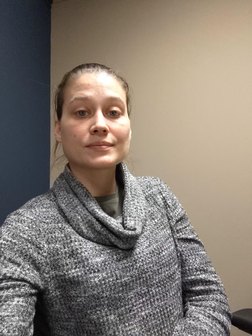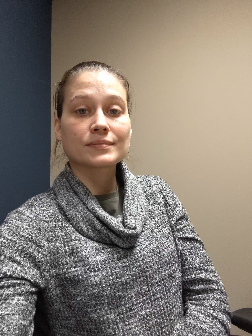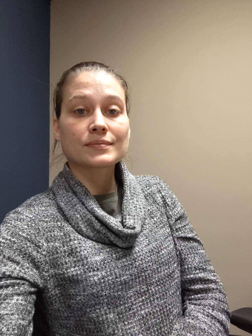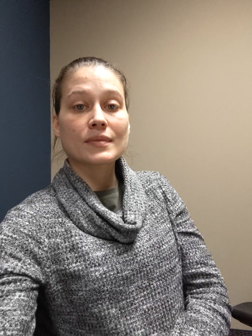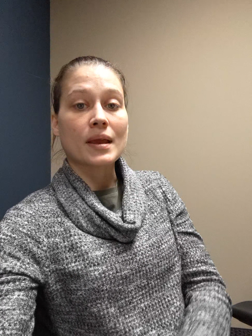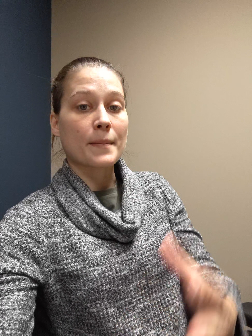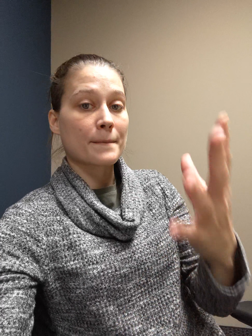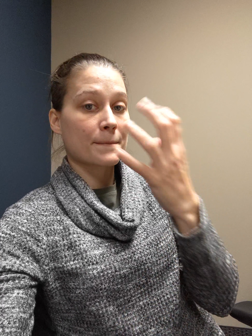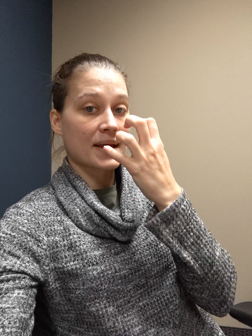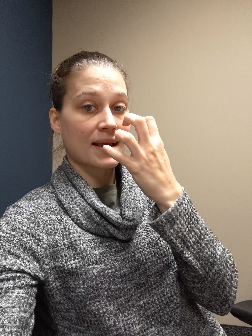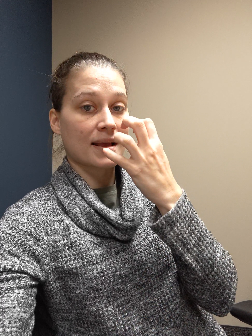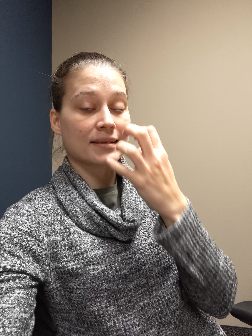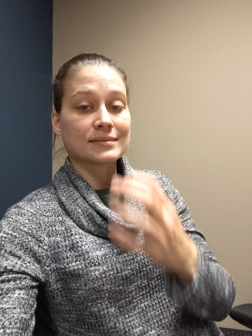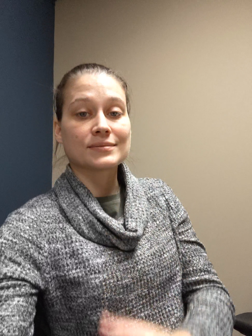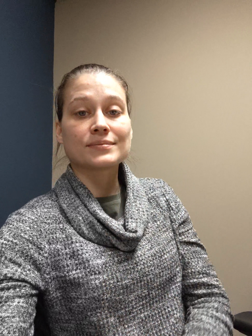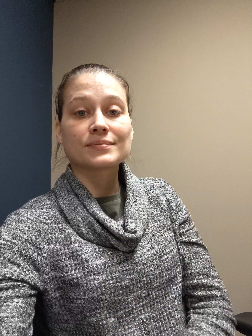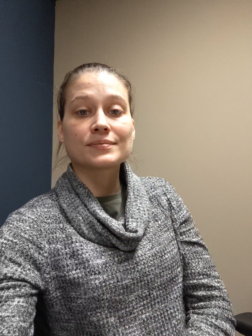mad